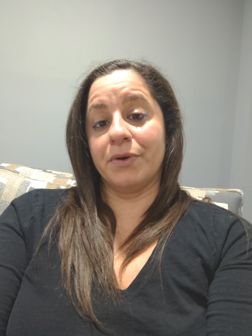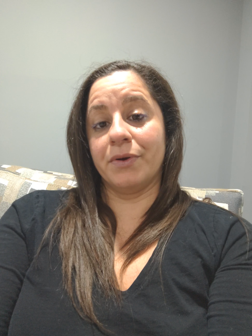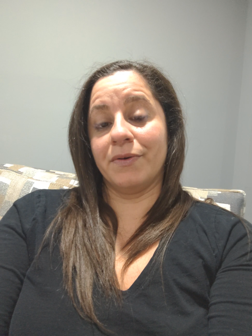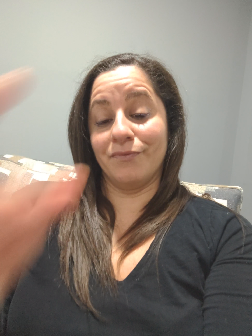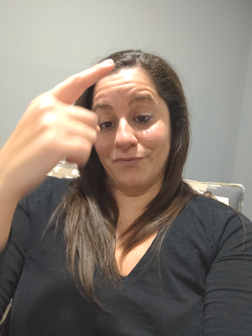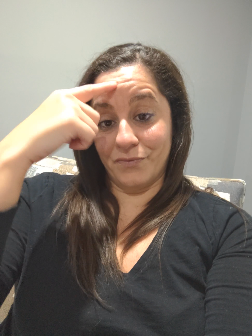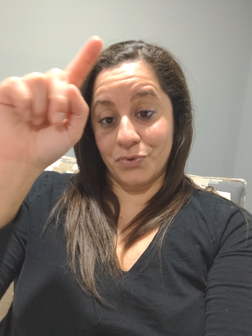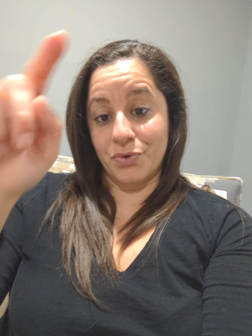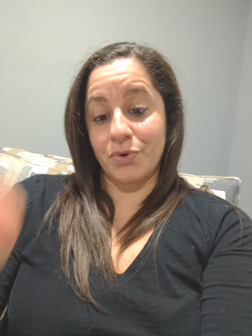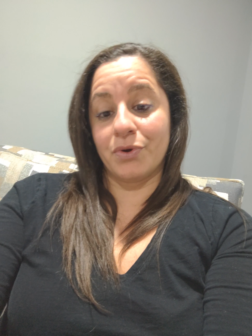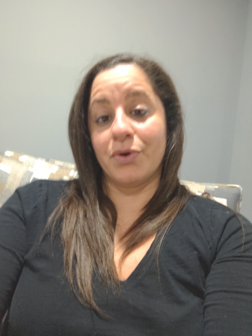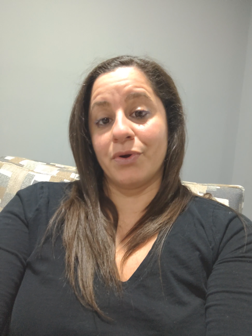for